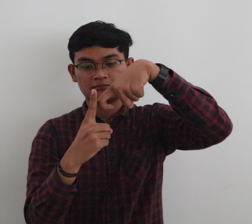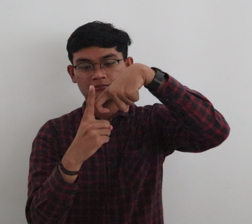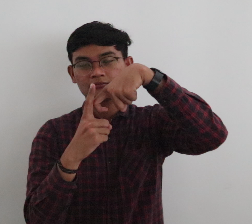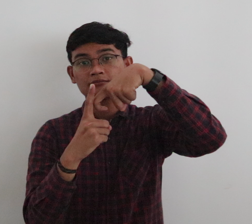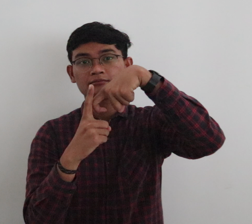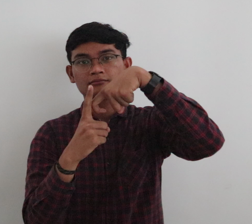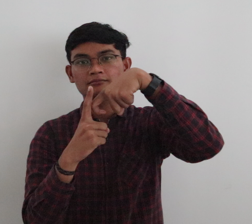K